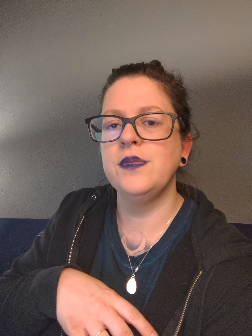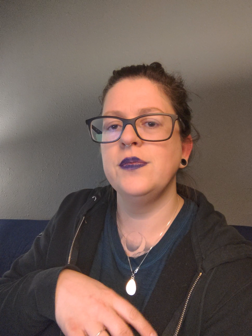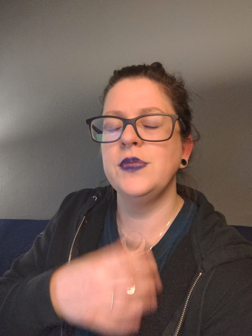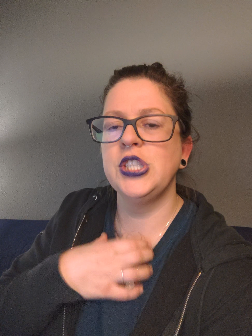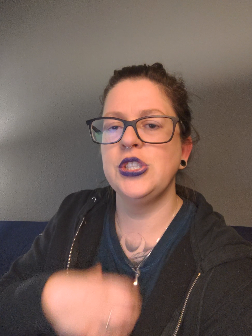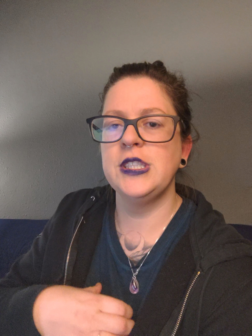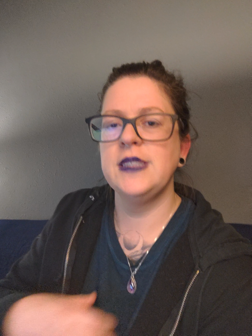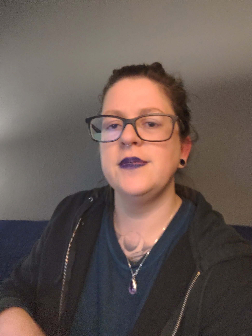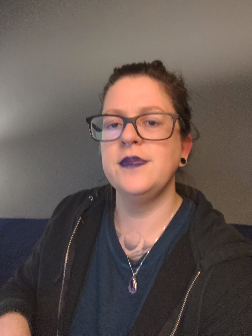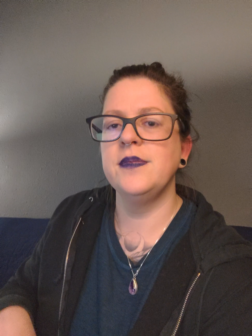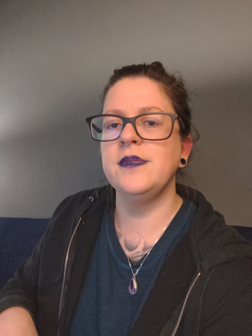hungry